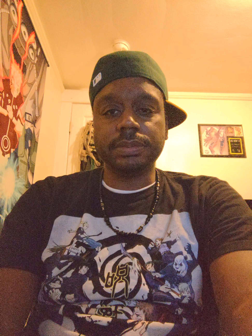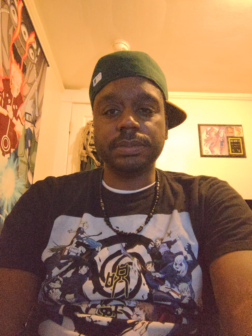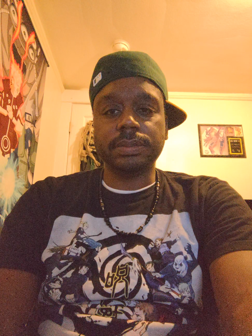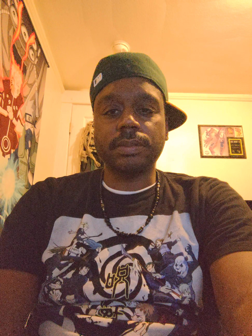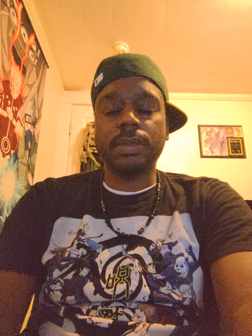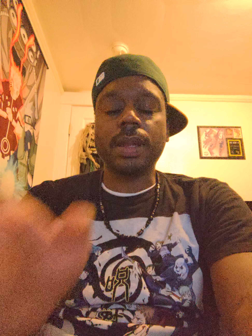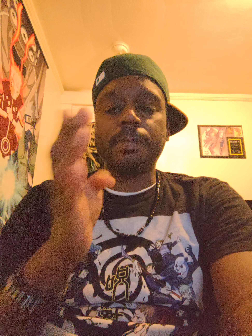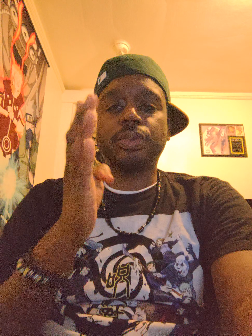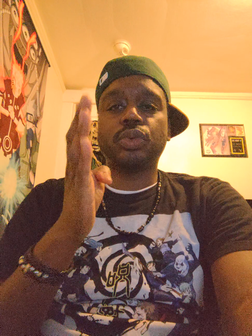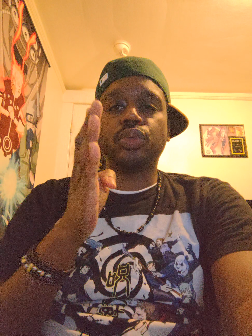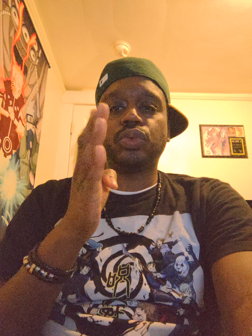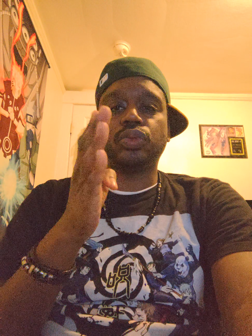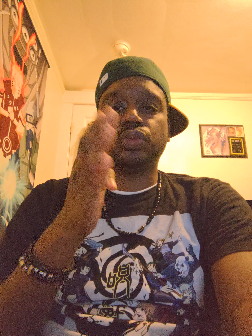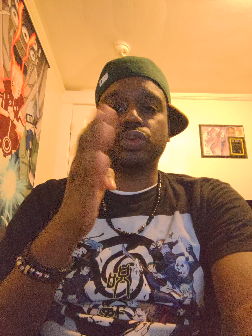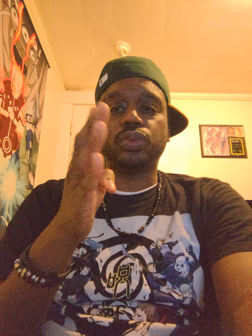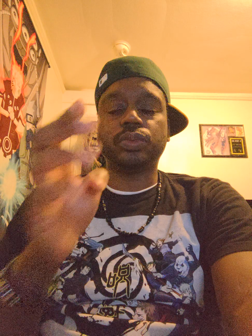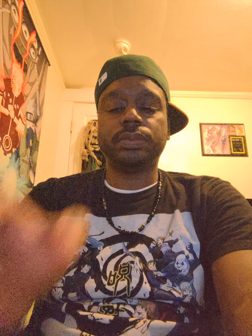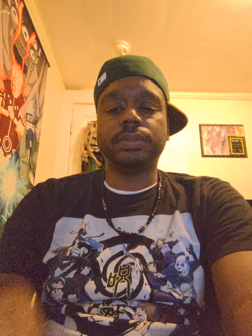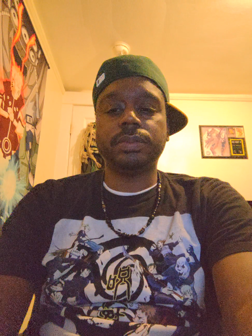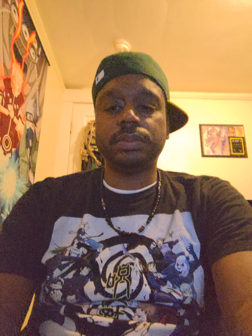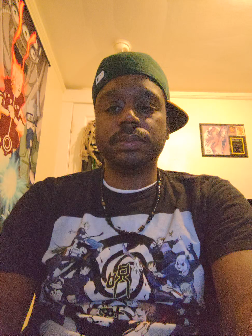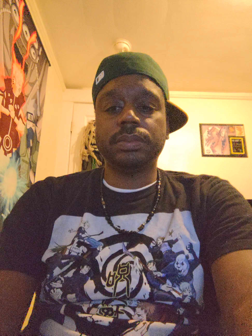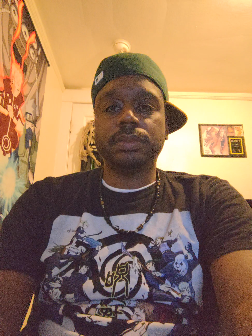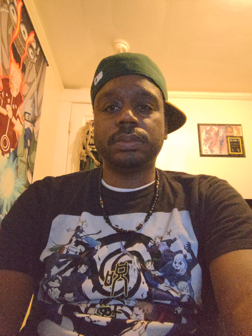blue